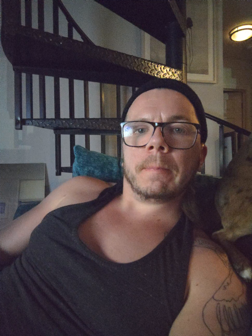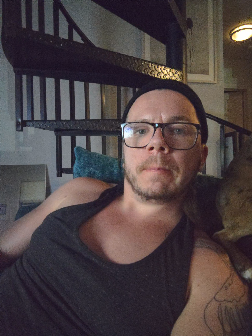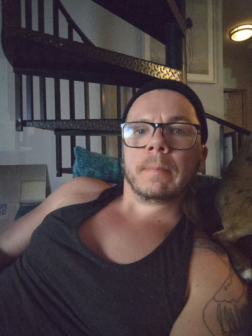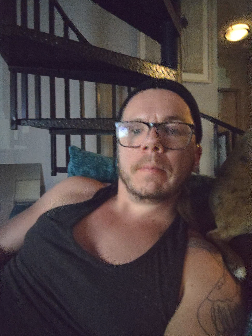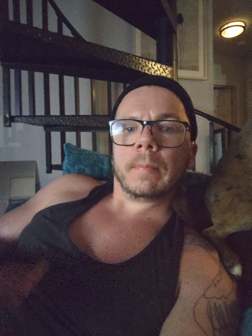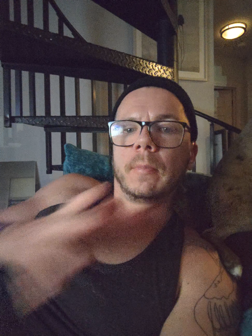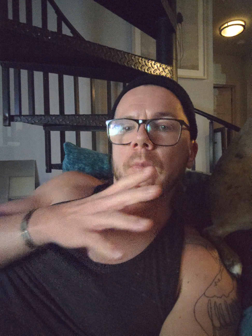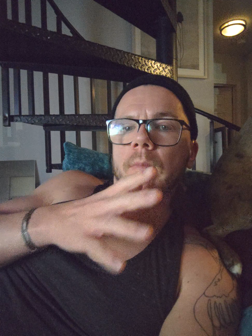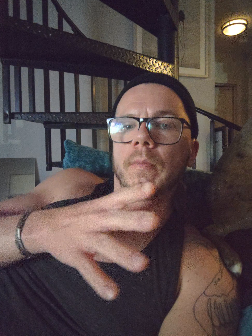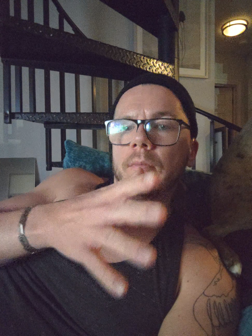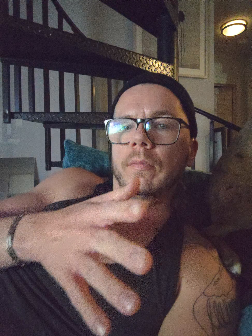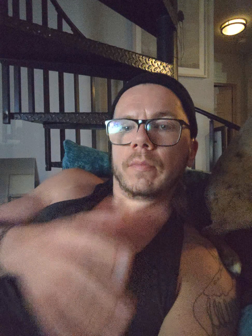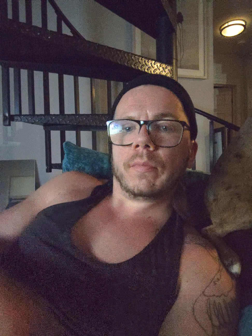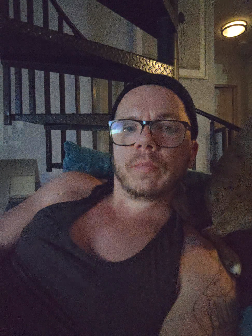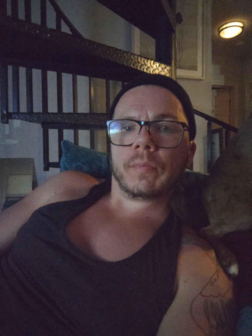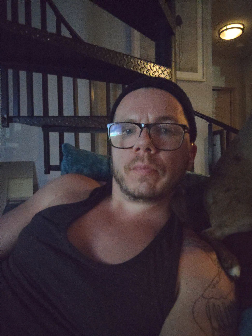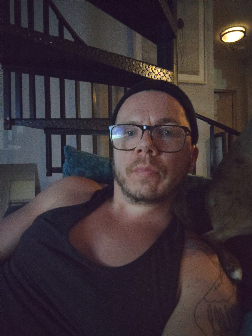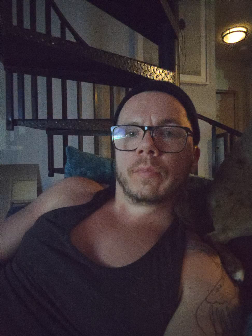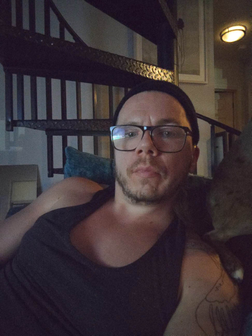grandma